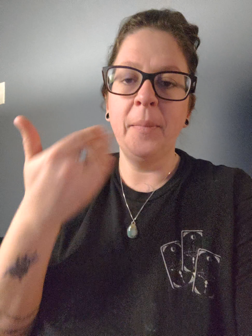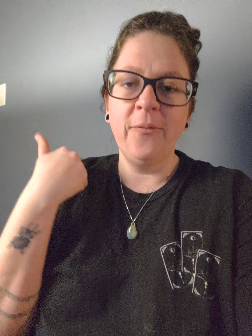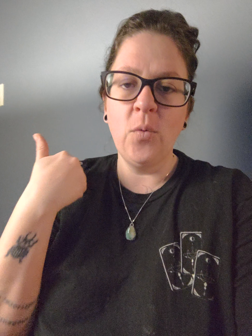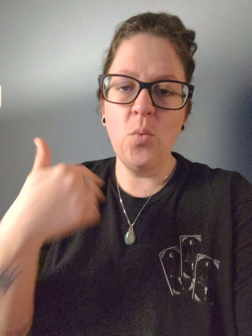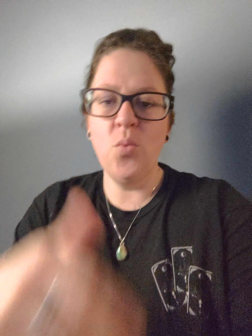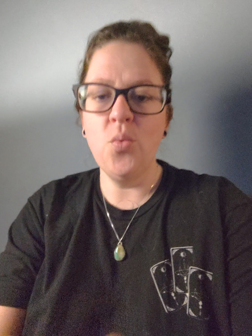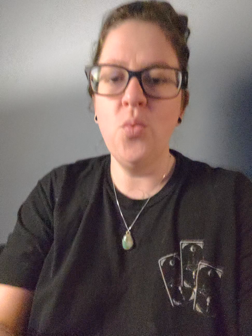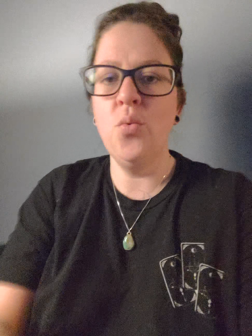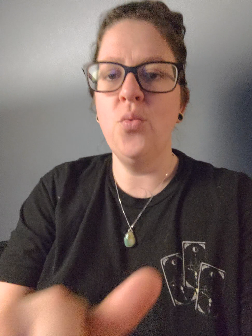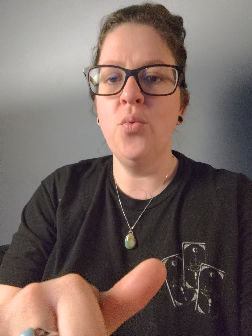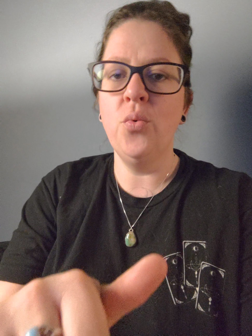before